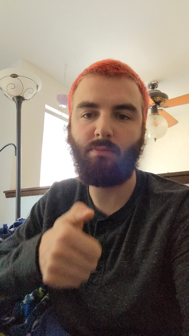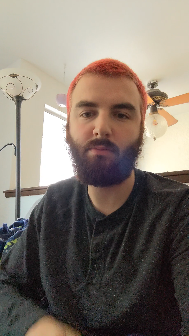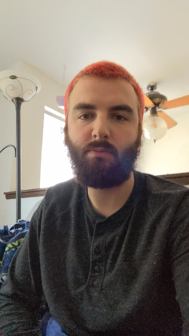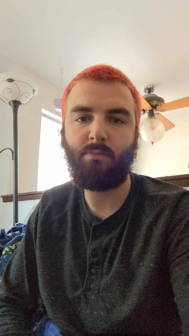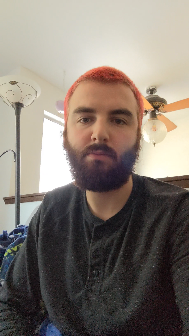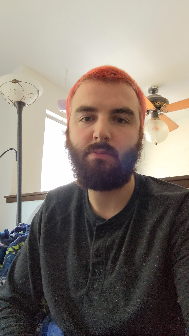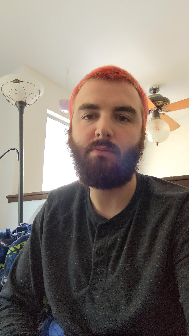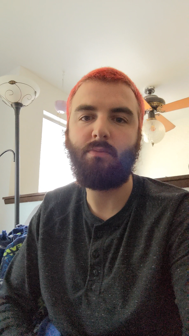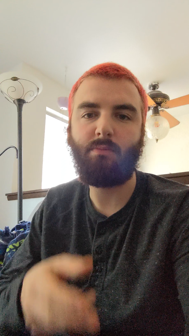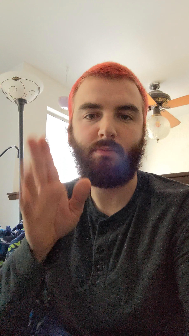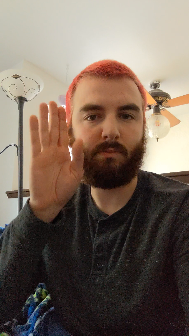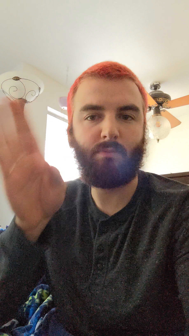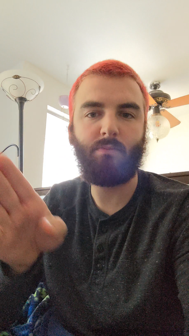hi